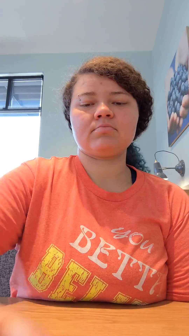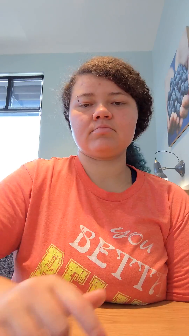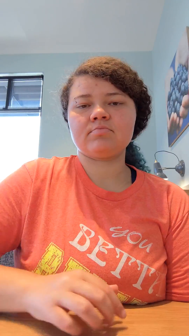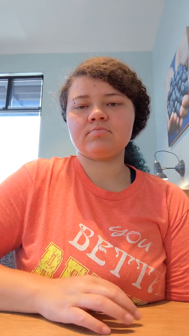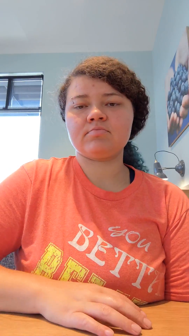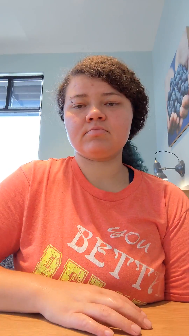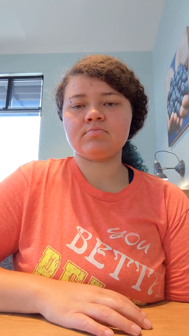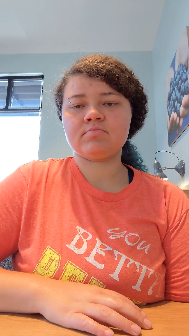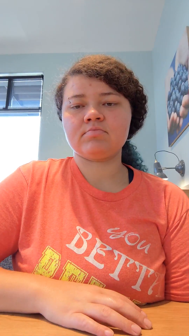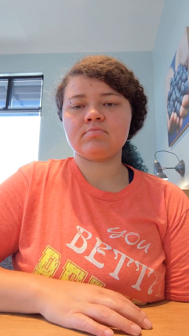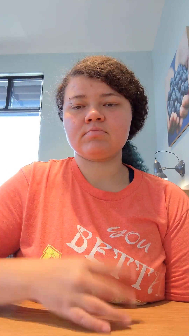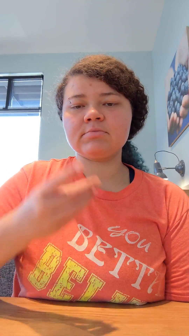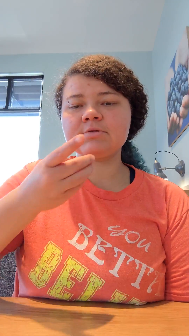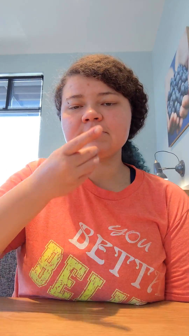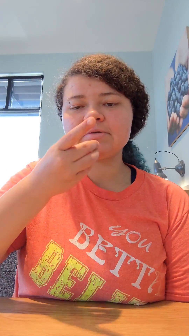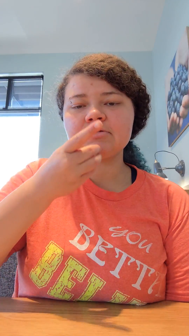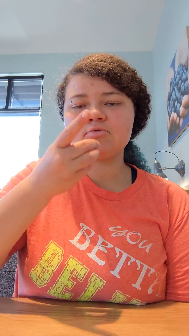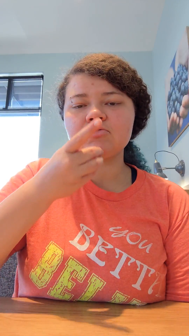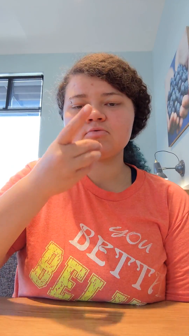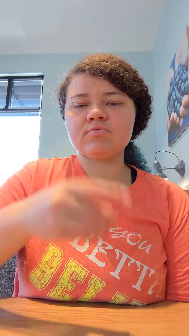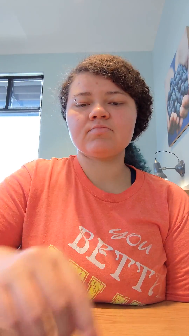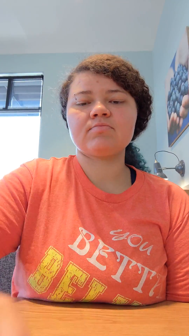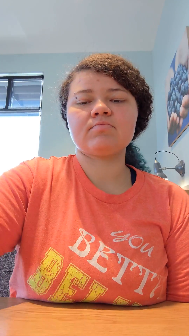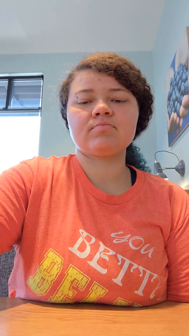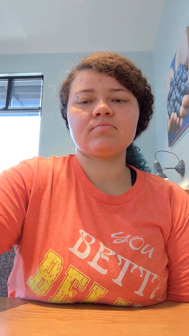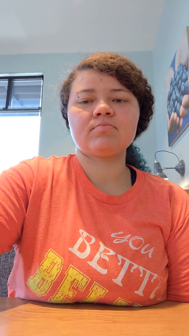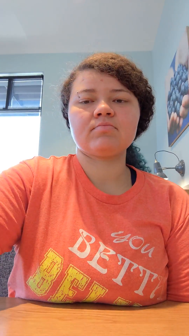dinner